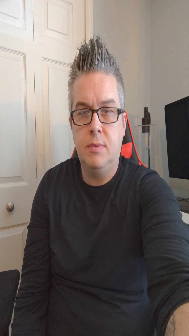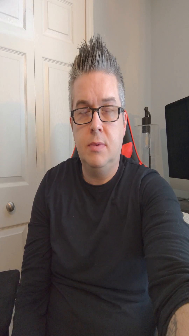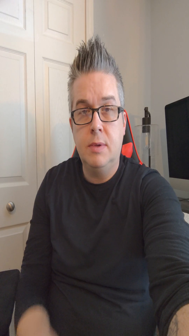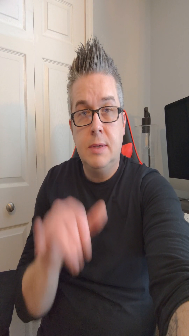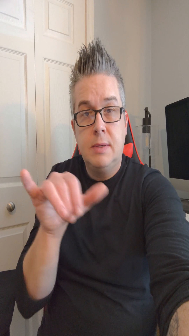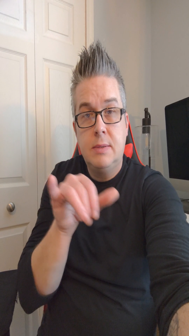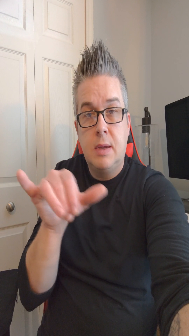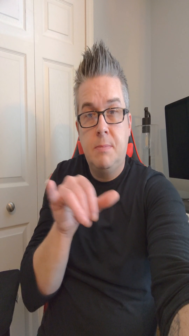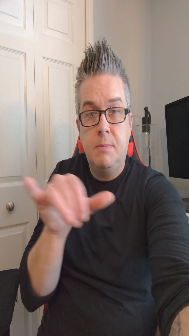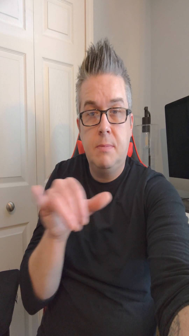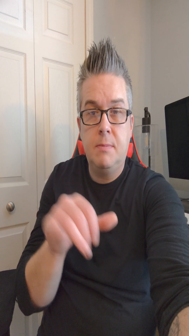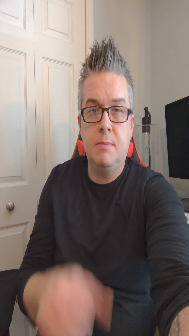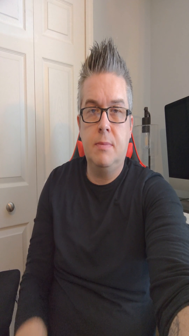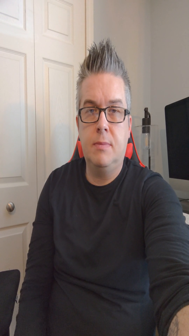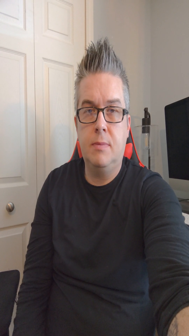same